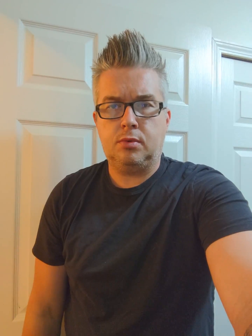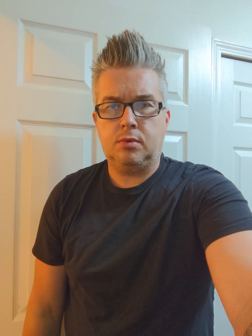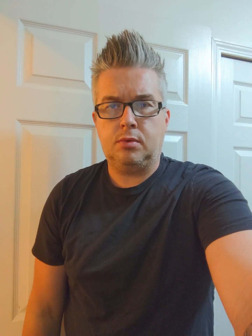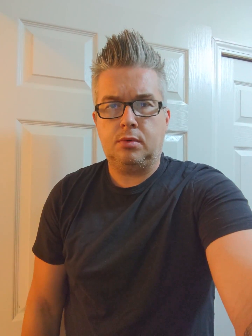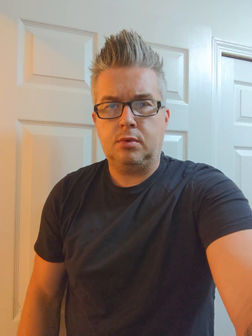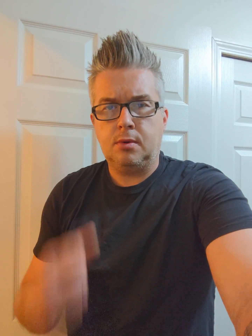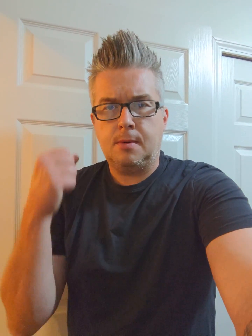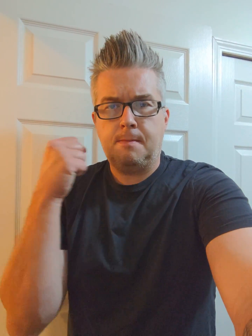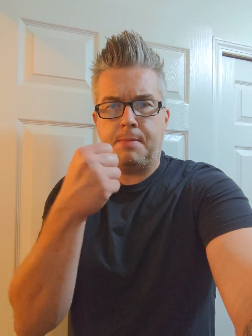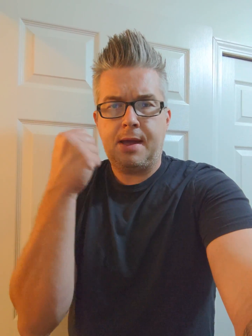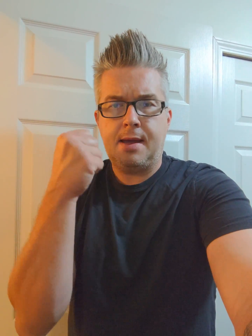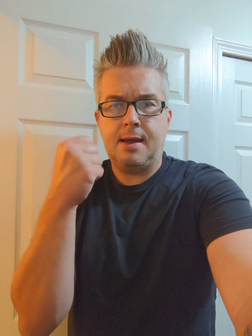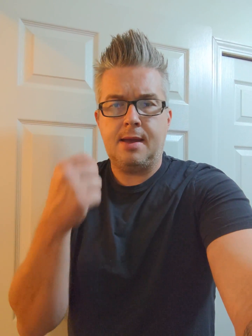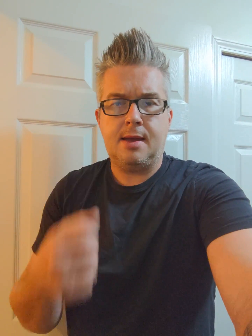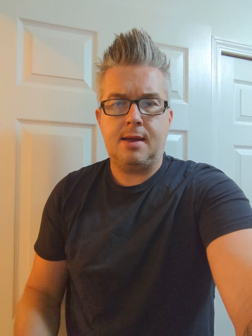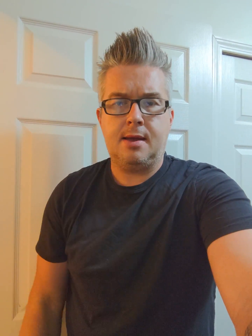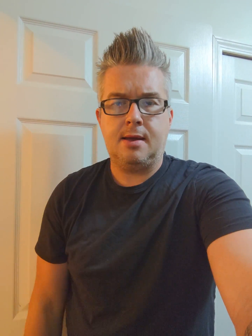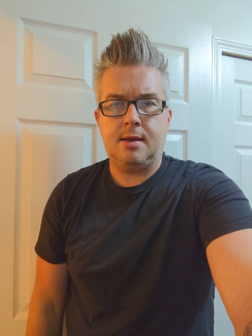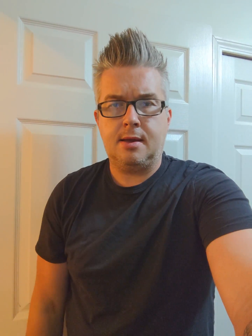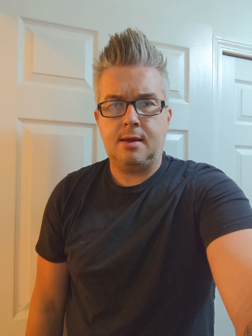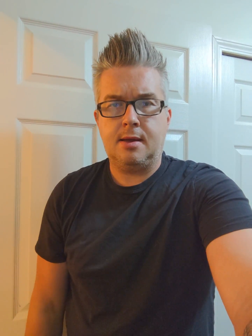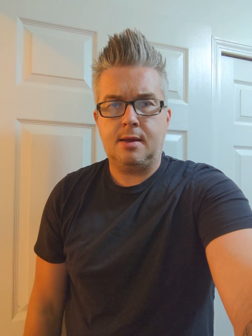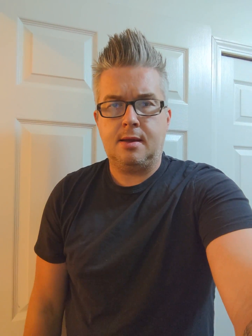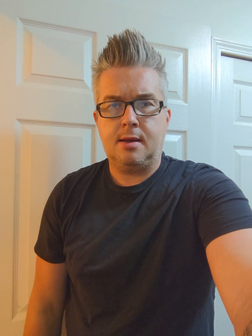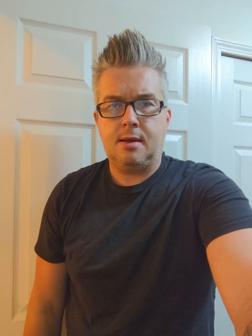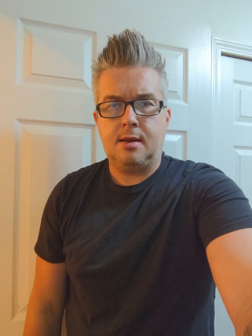hit